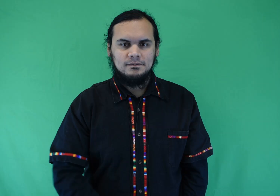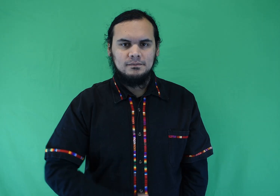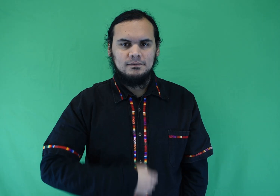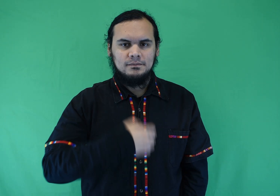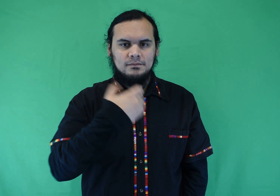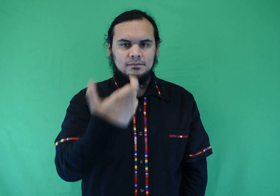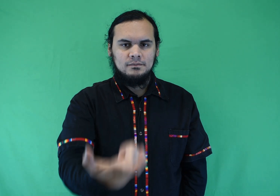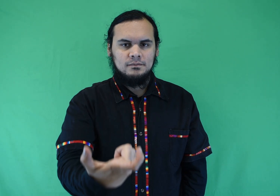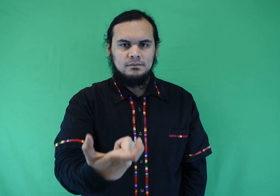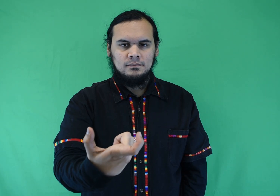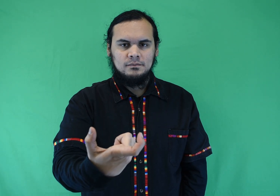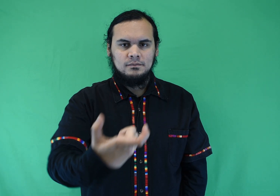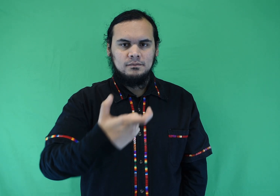dinero